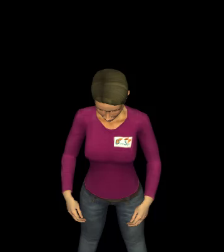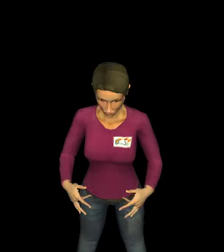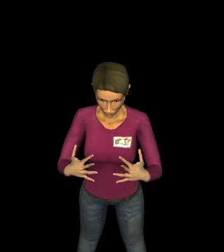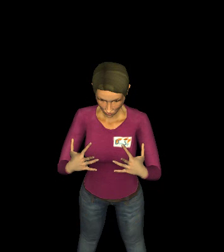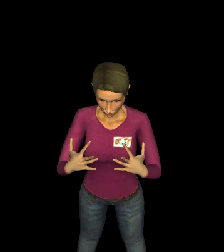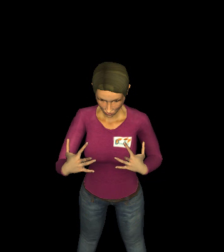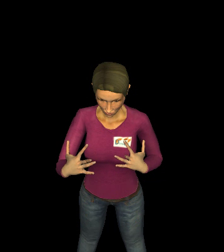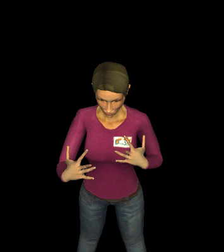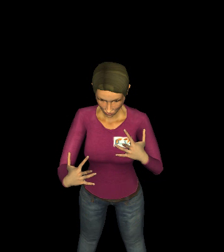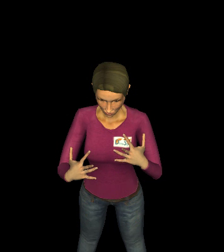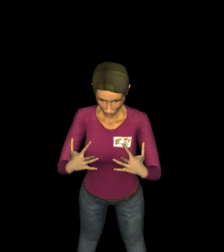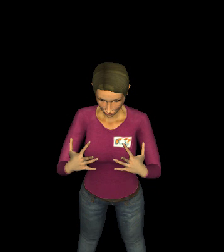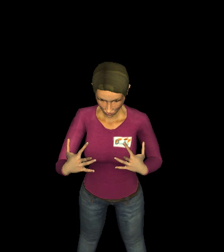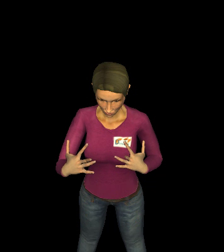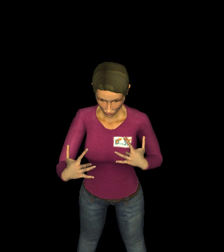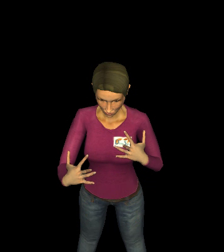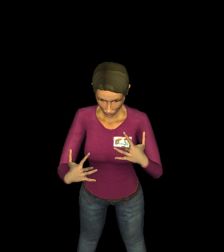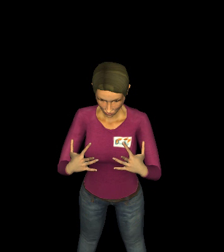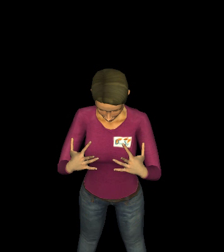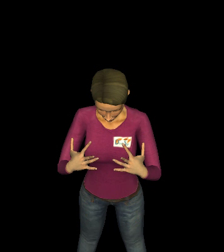مسرح